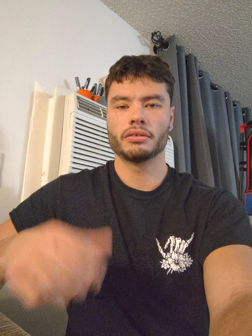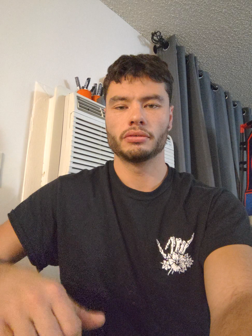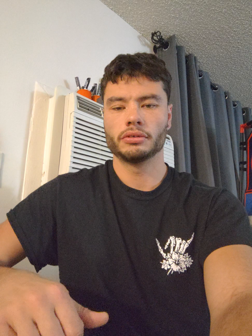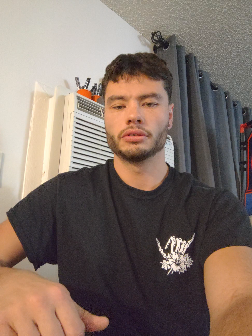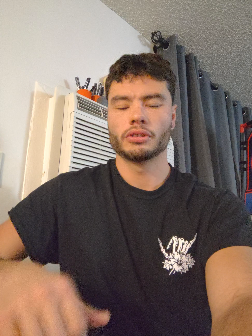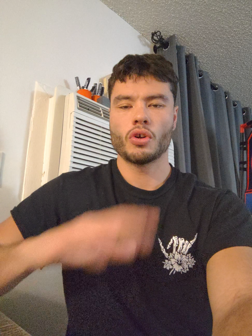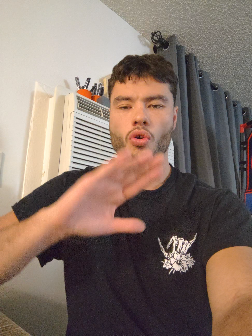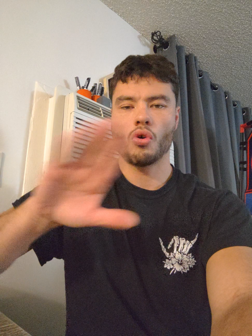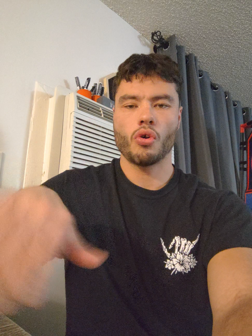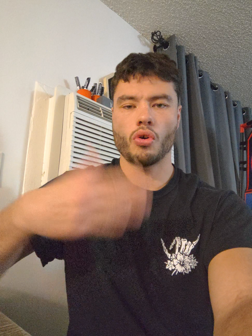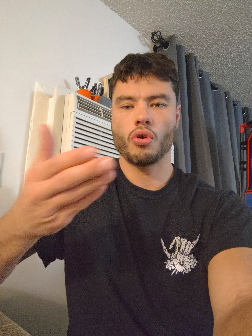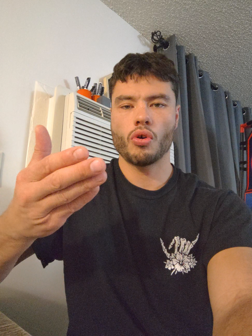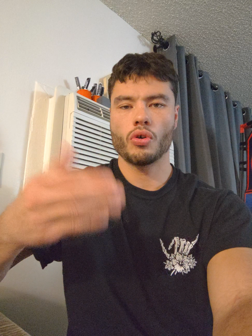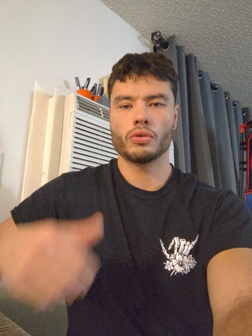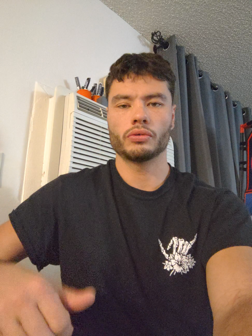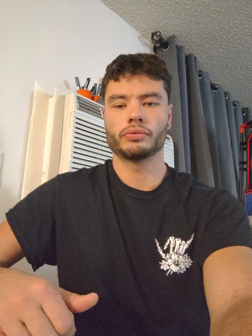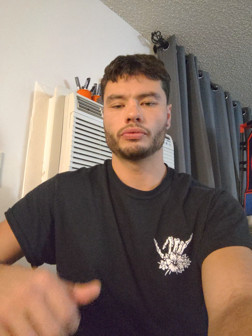all